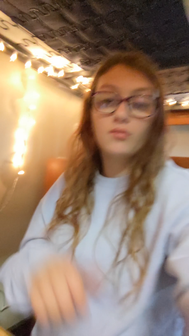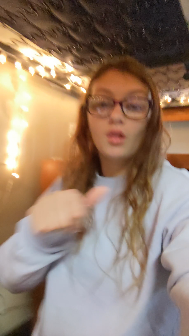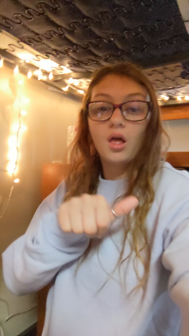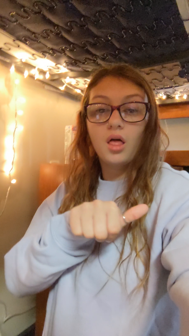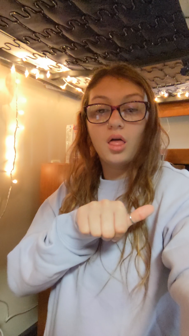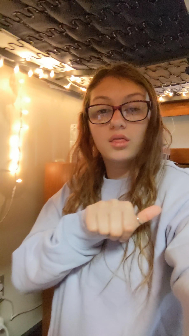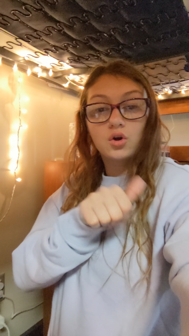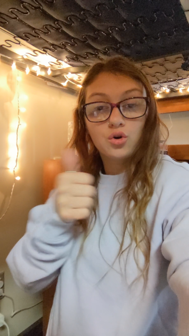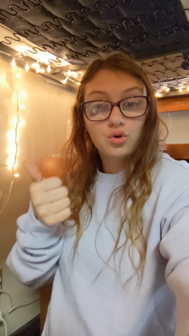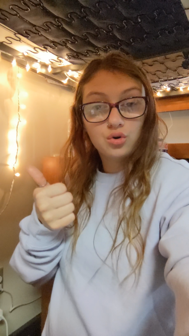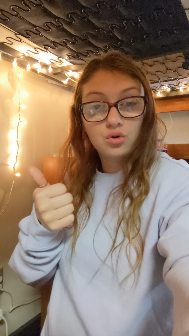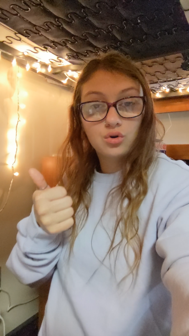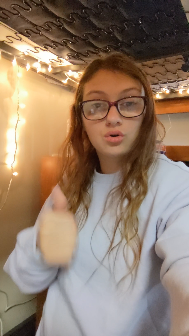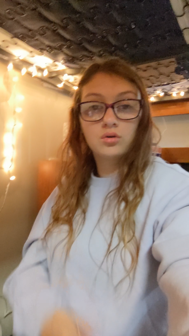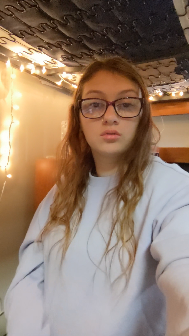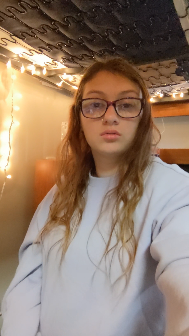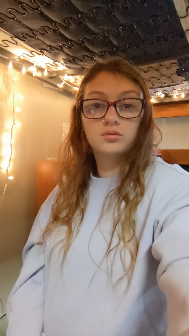other